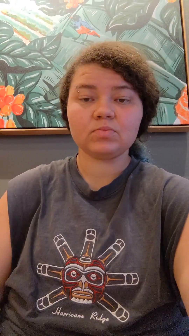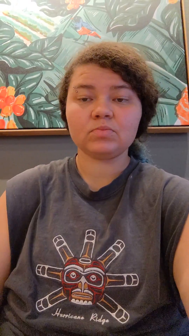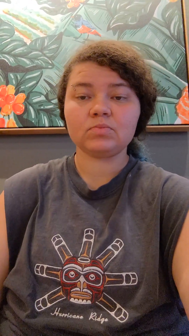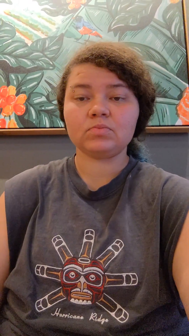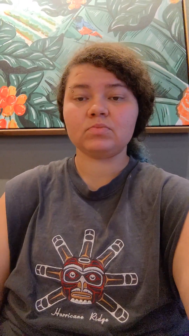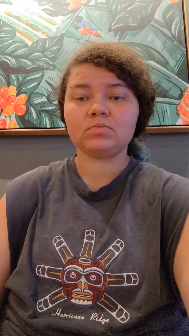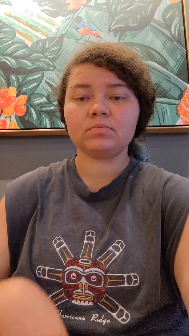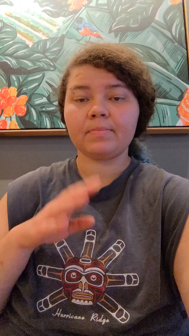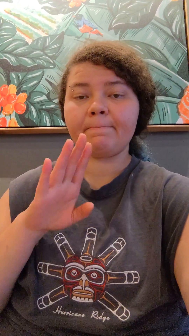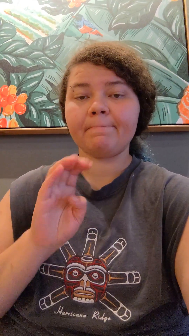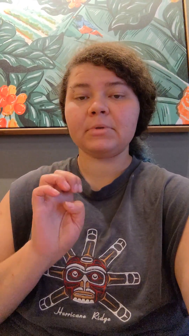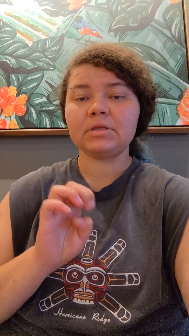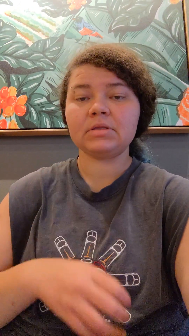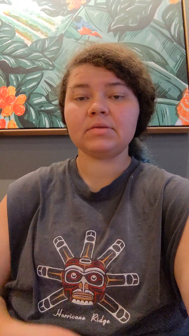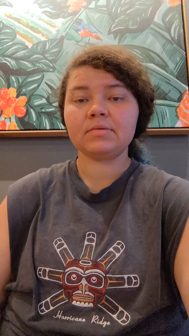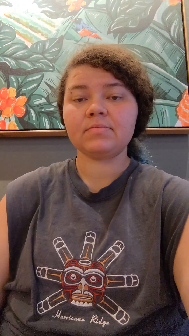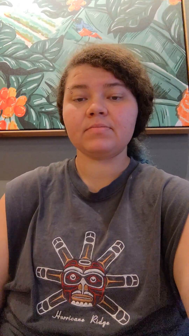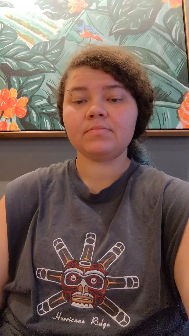be